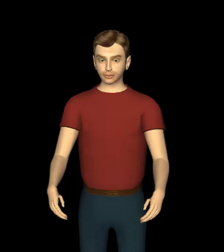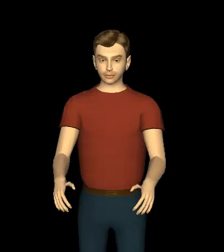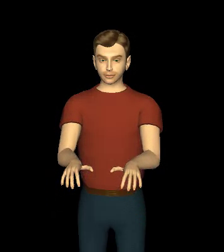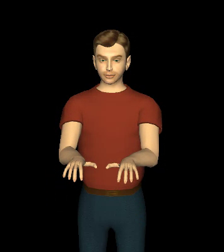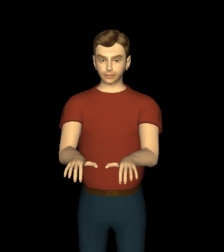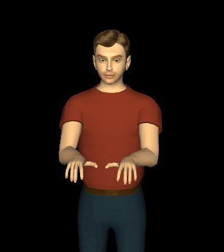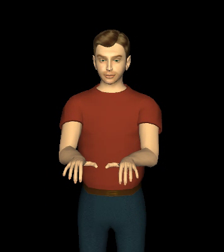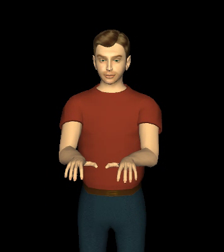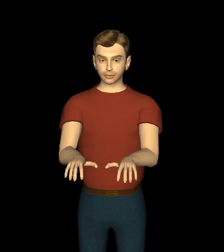يكتب على الآلة الكاتبة